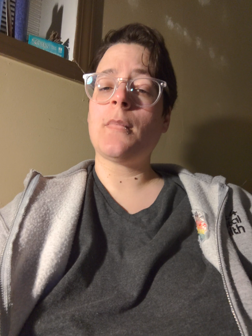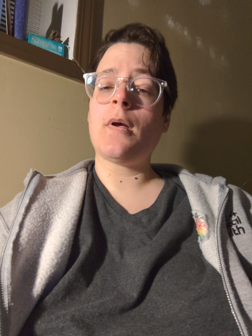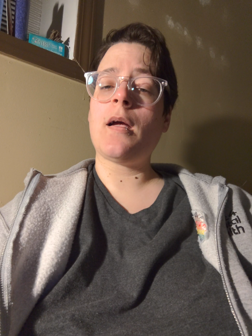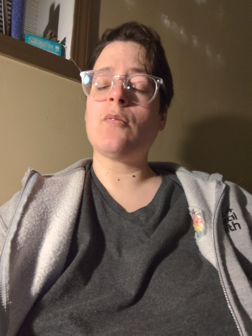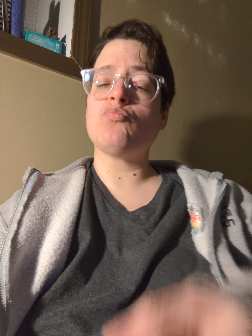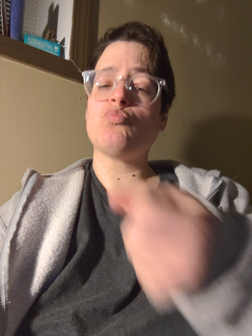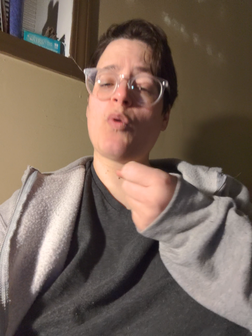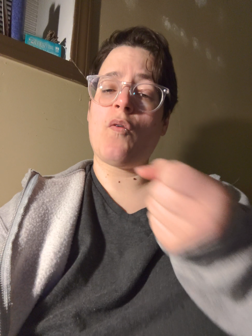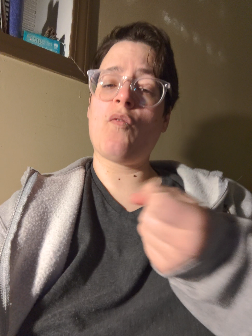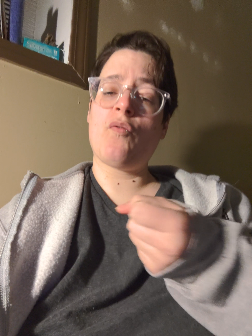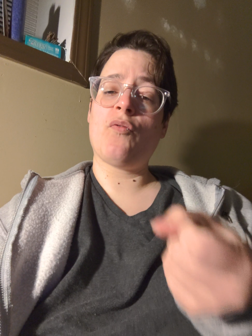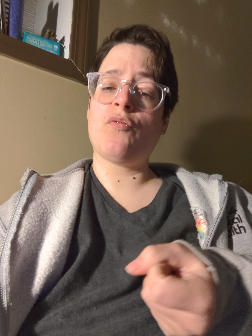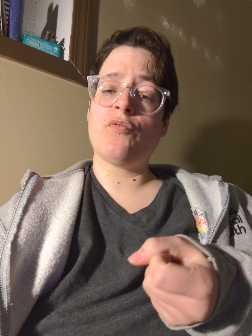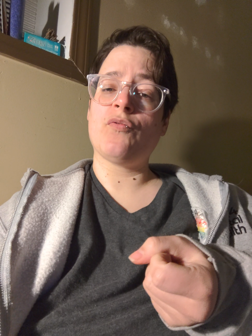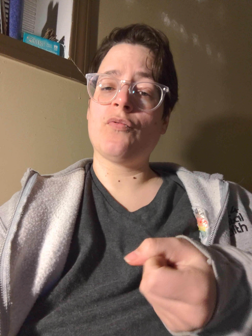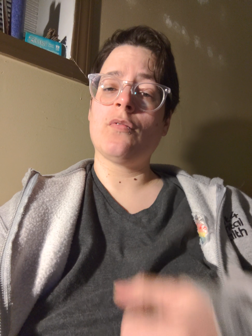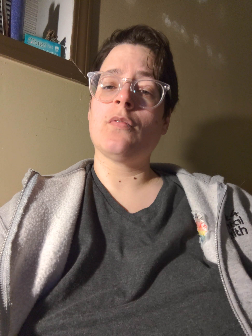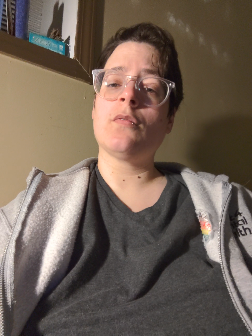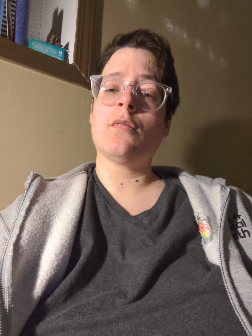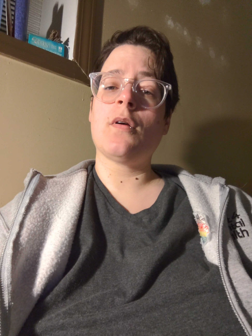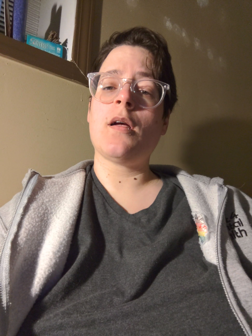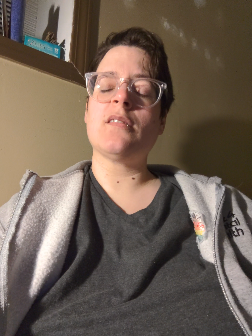drawer